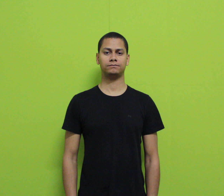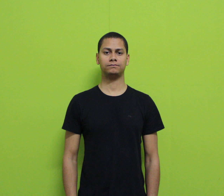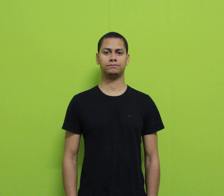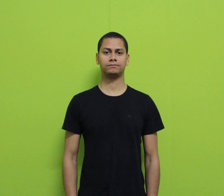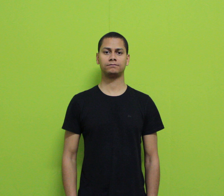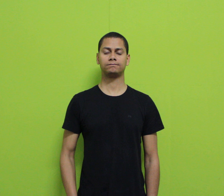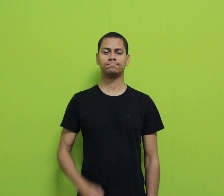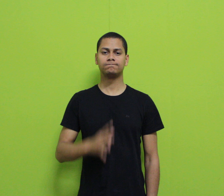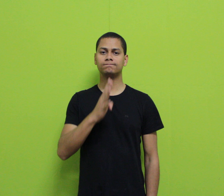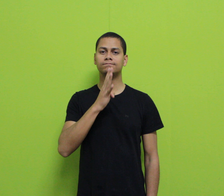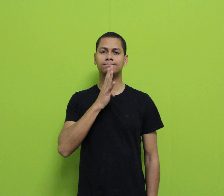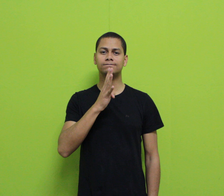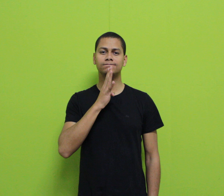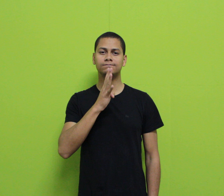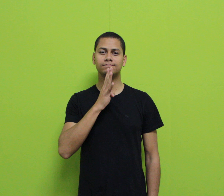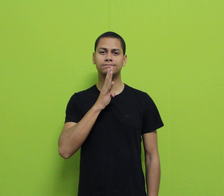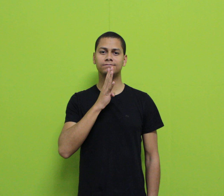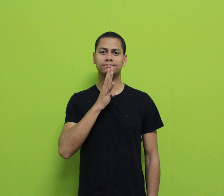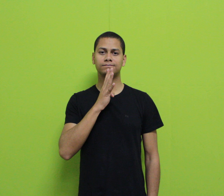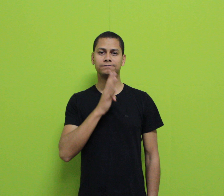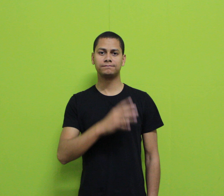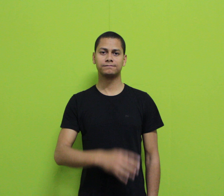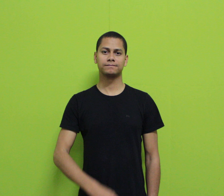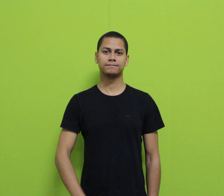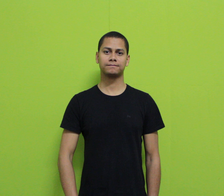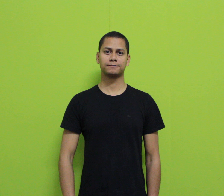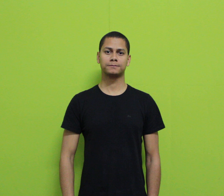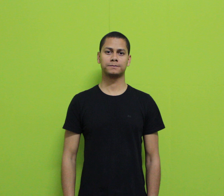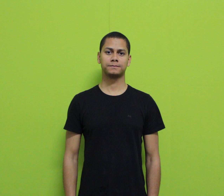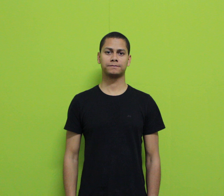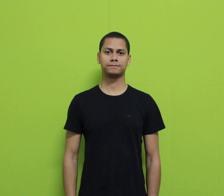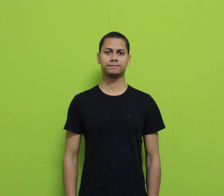conhecer